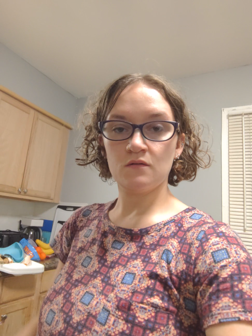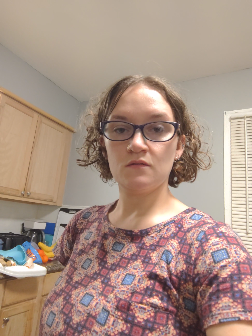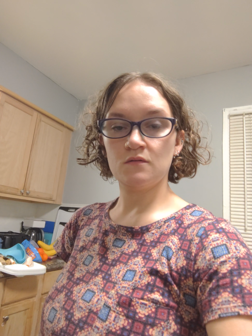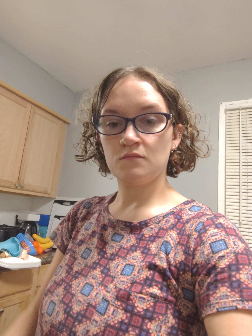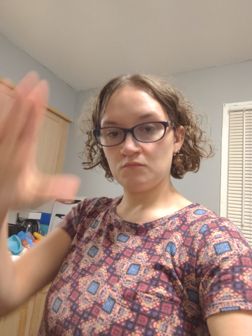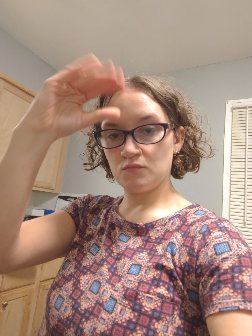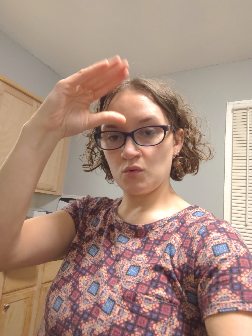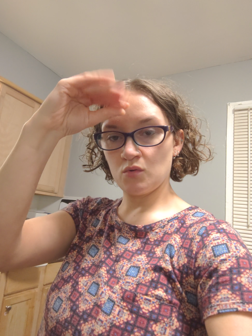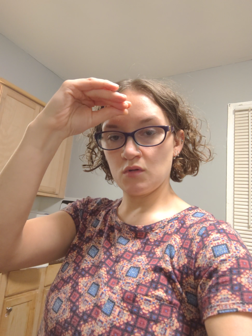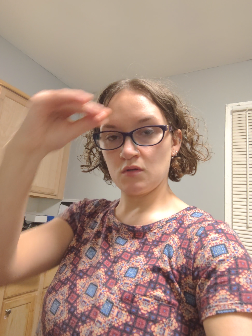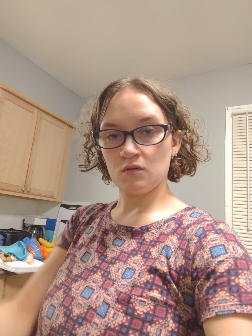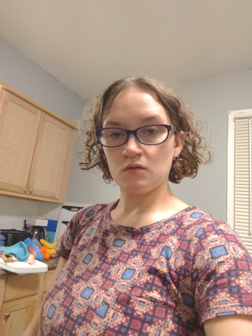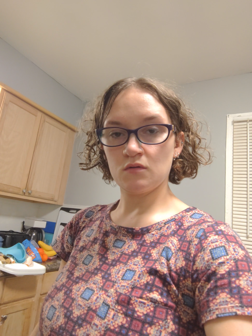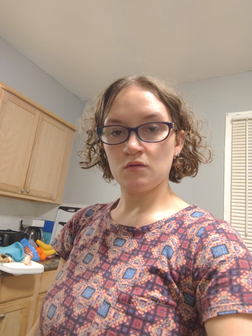boy